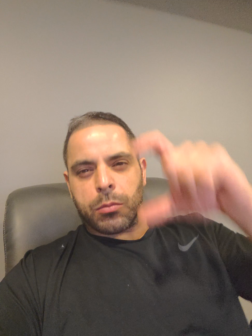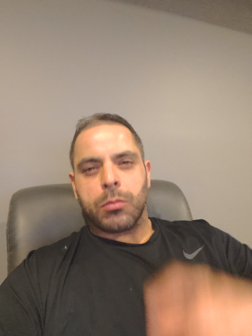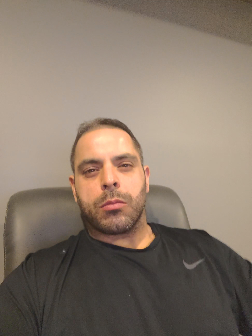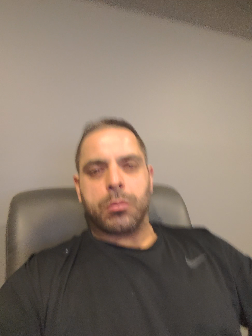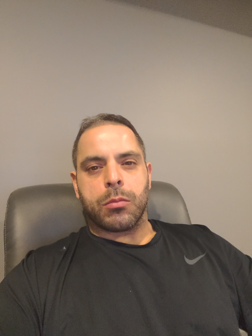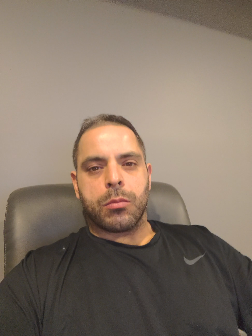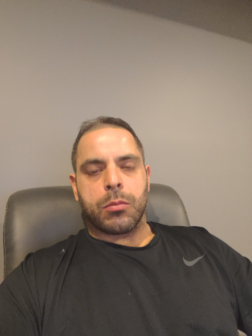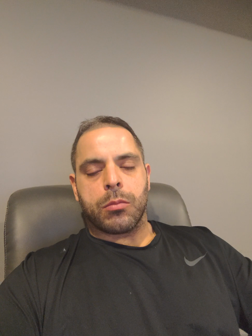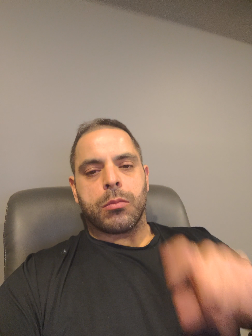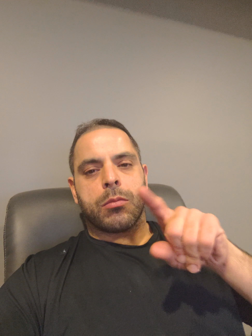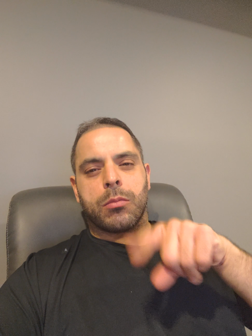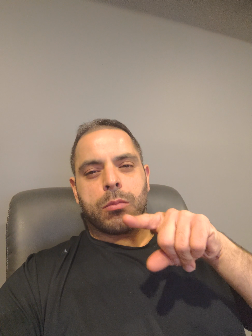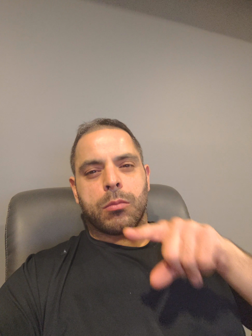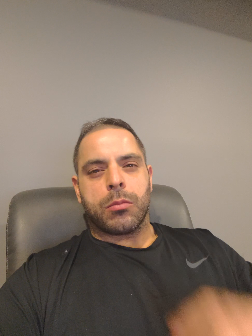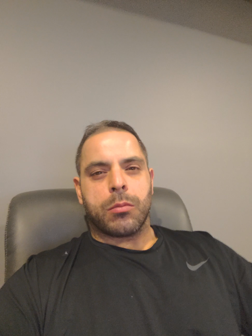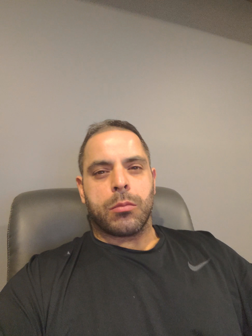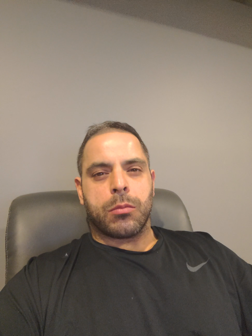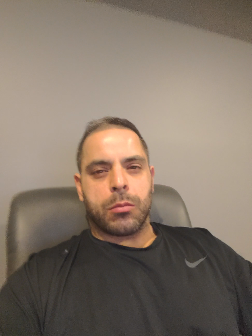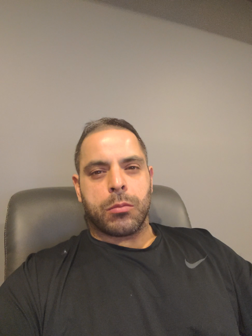time